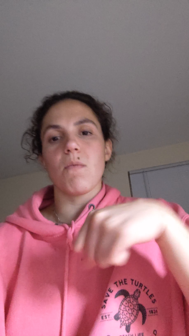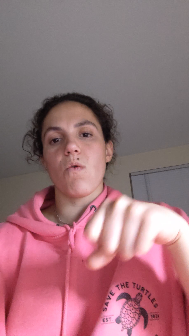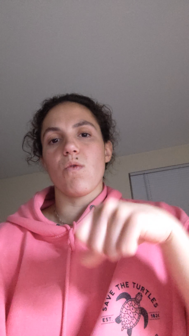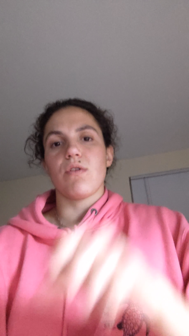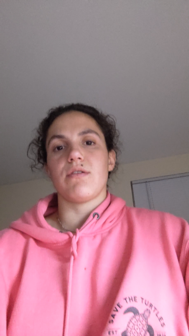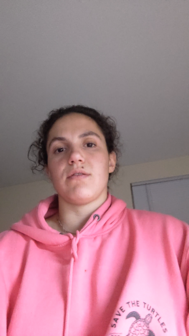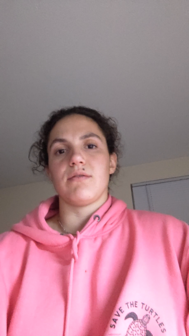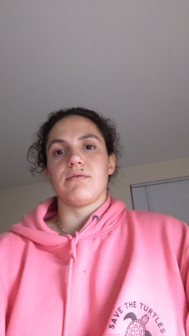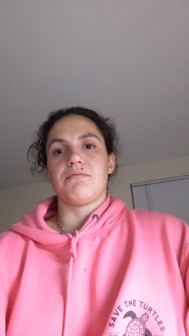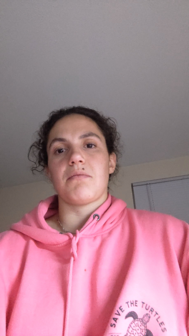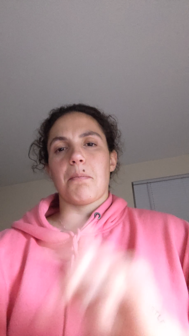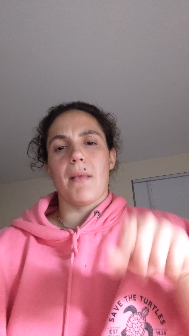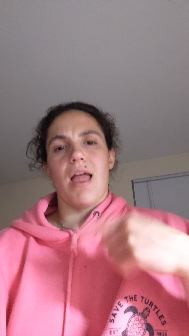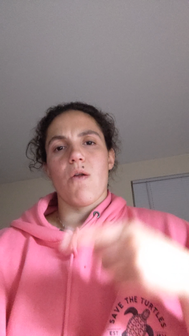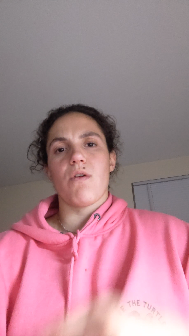about